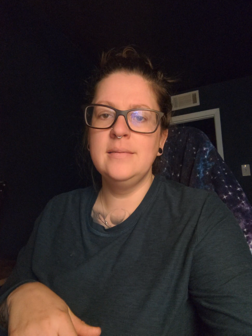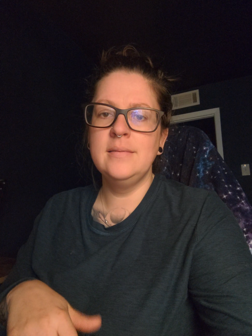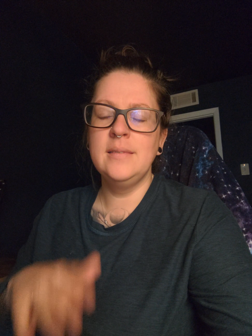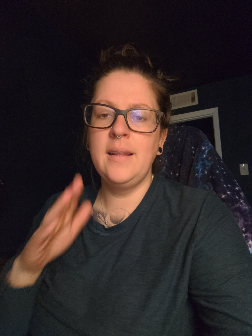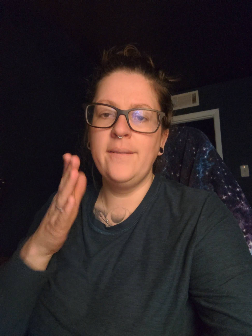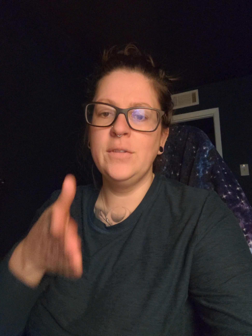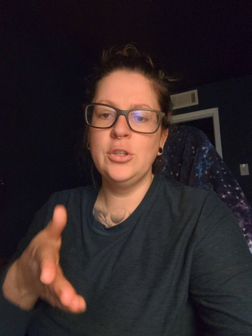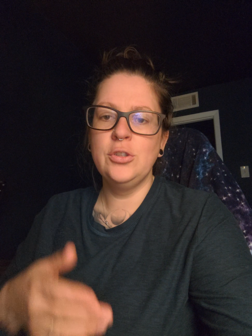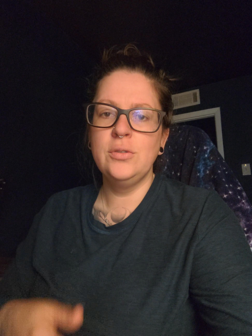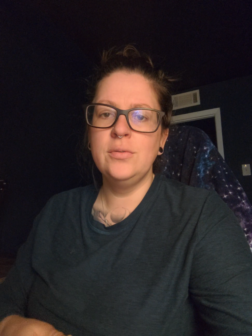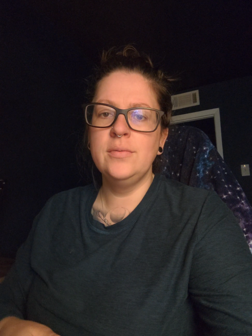after